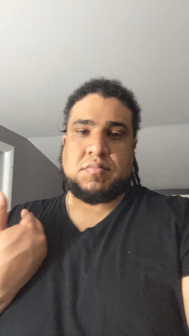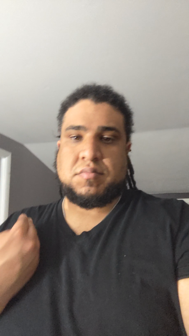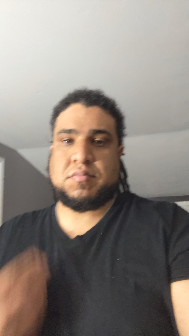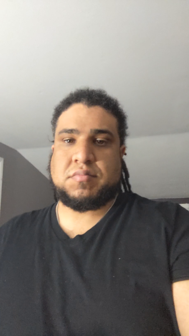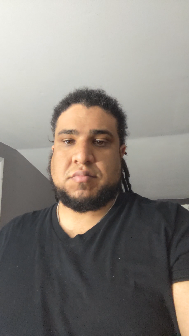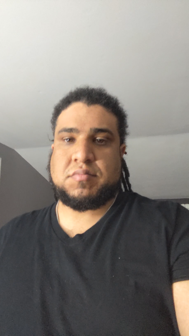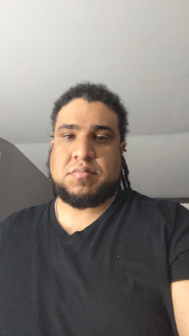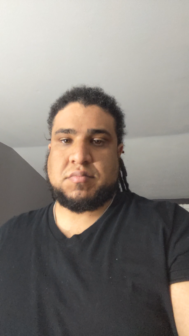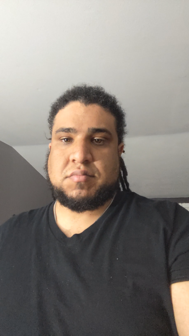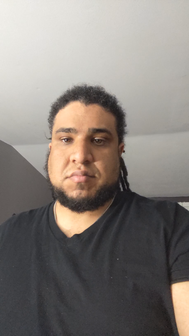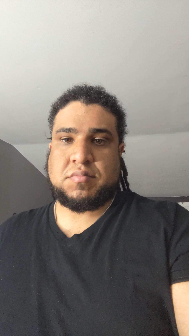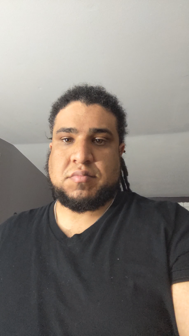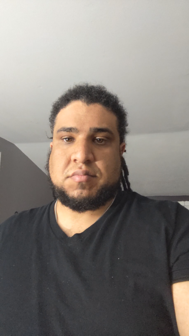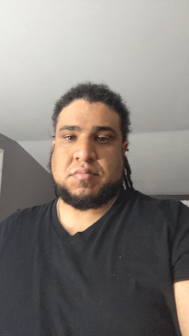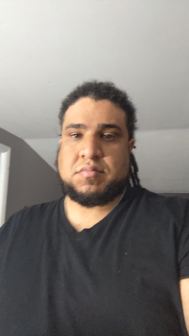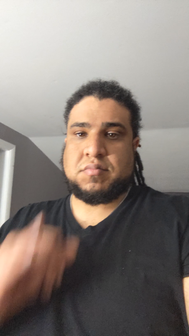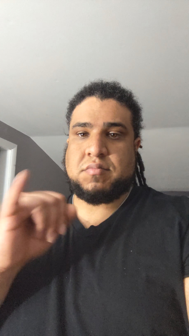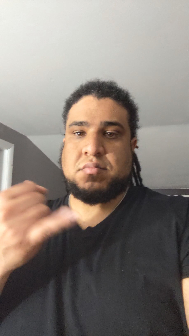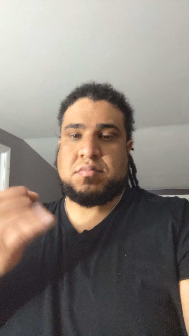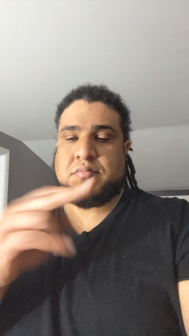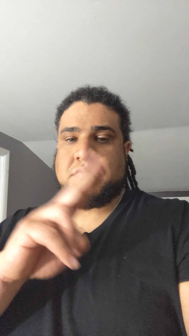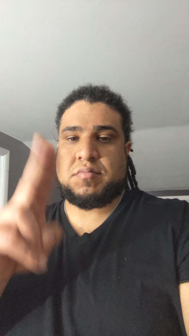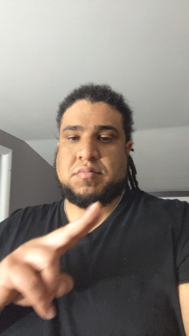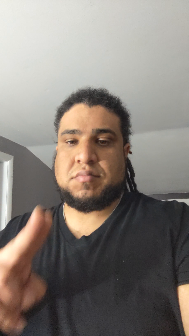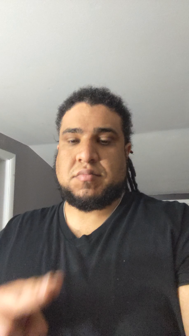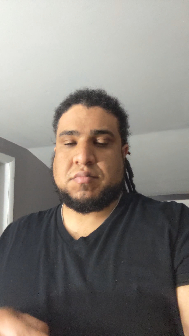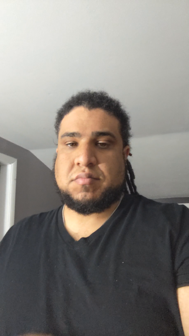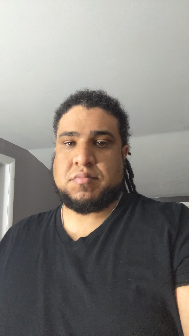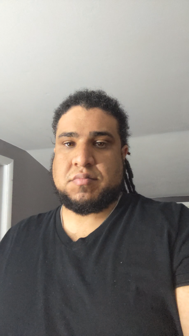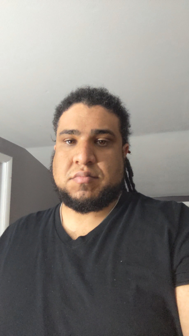jelly